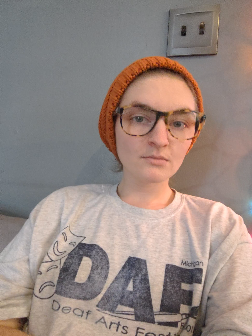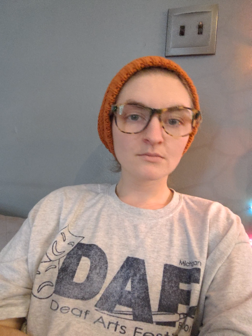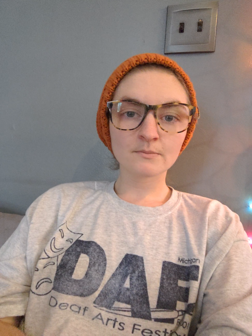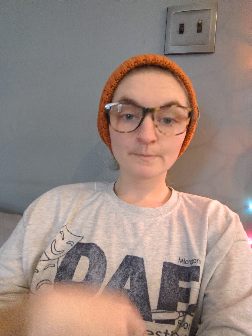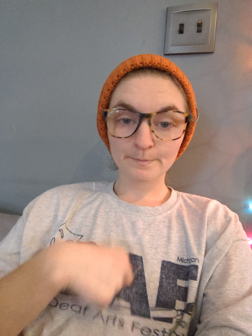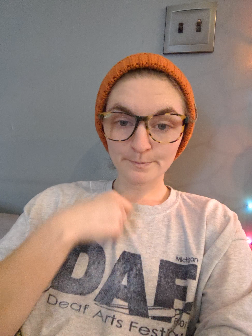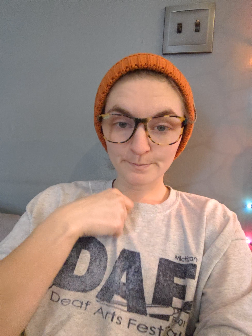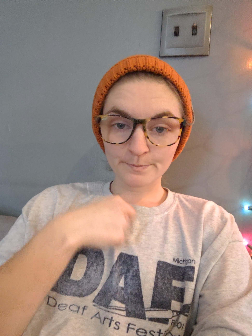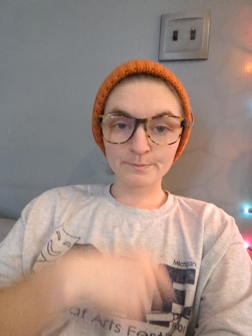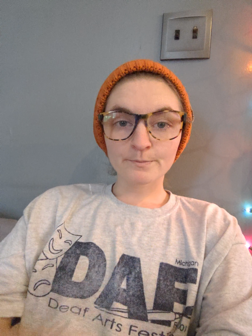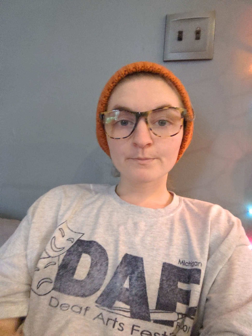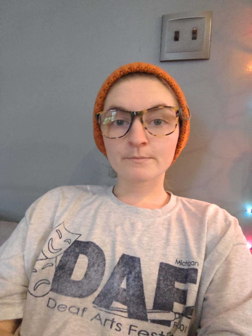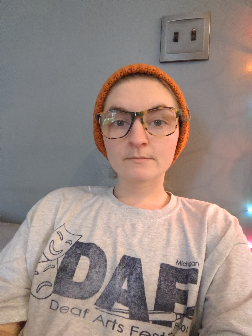zipper